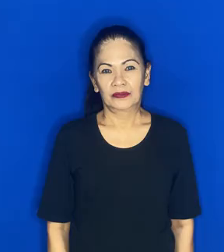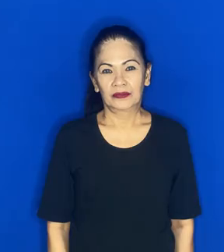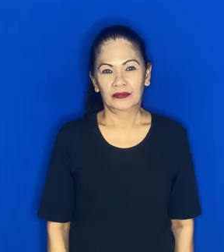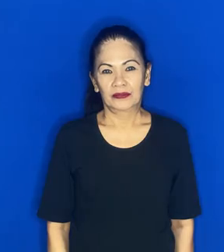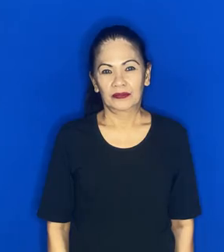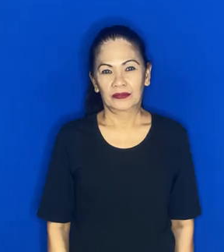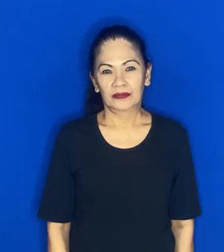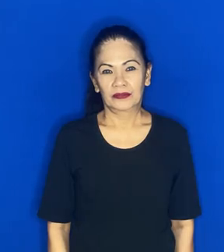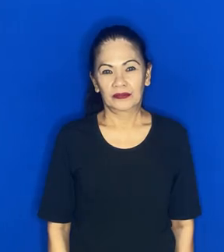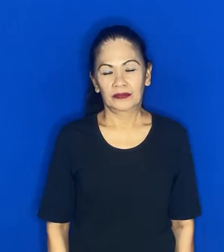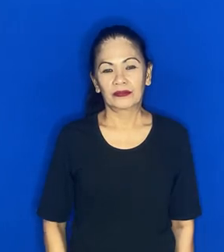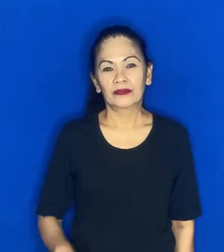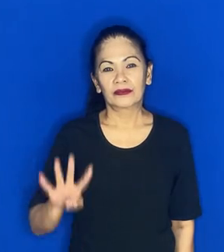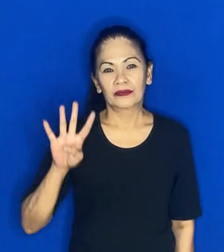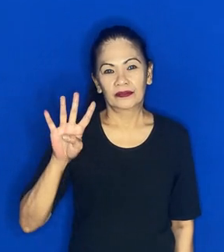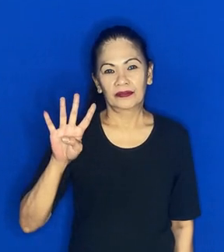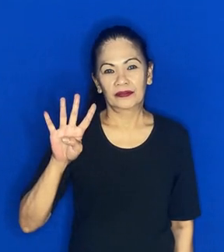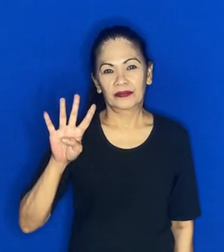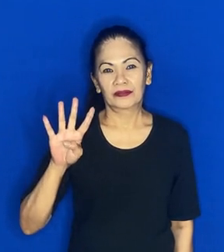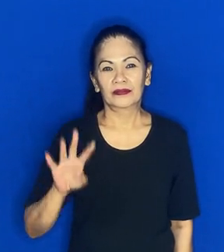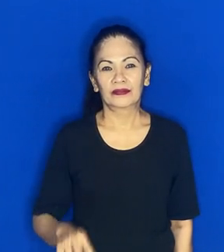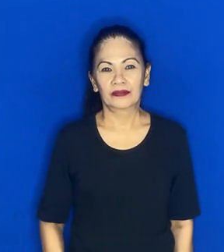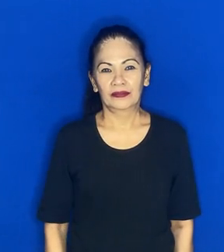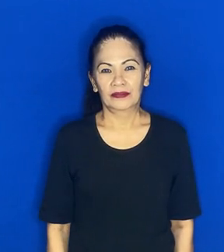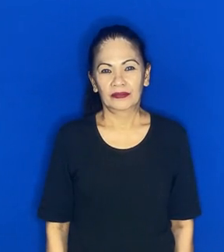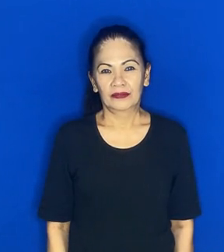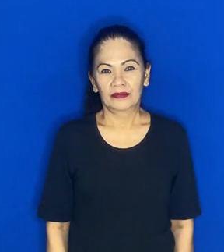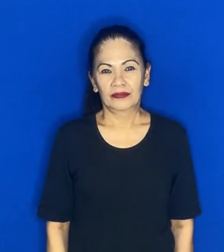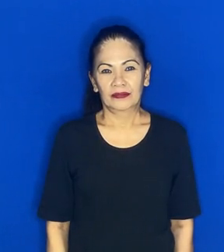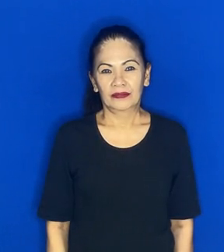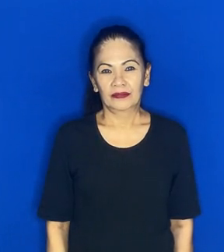four